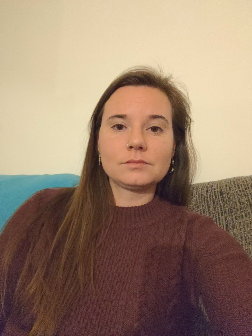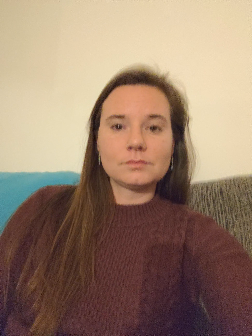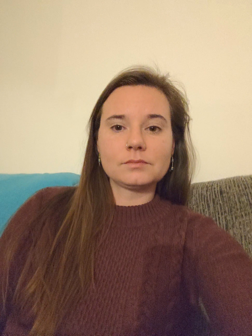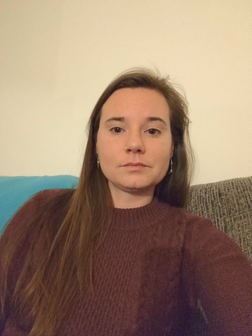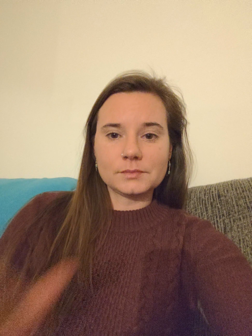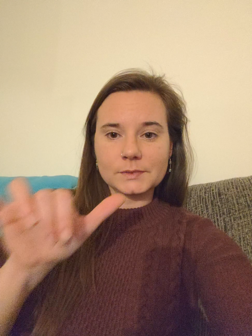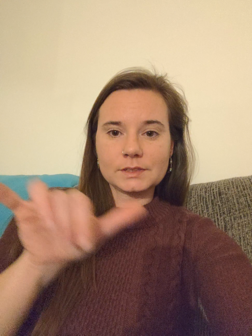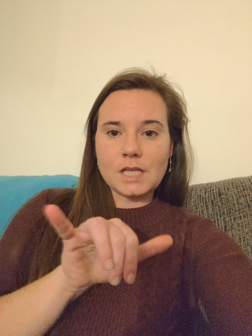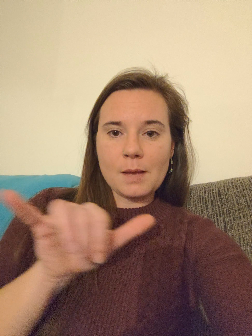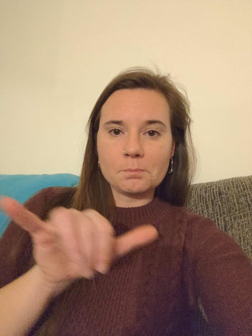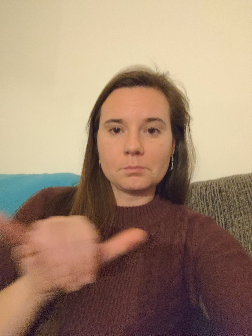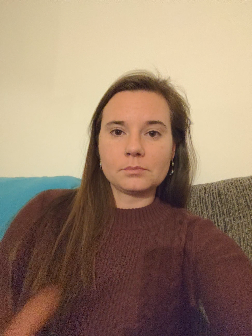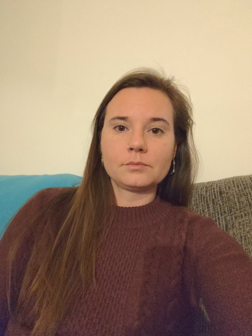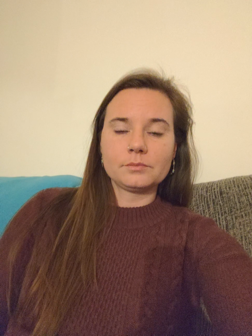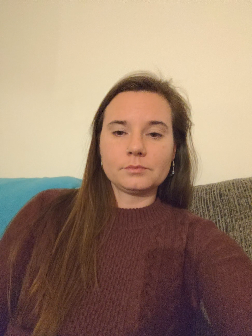same